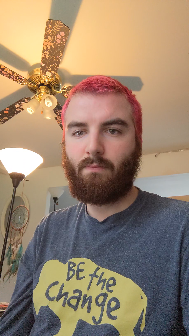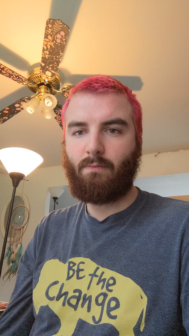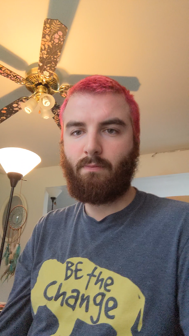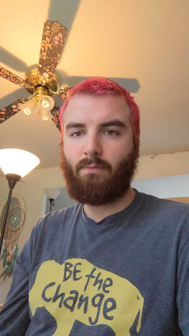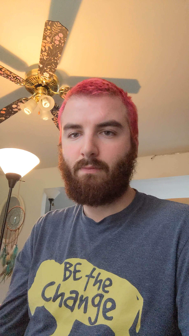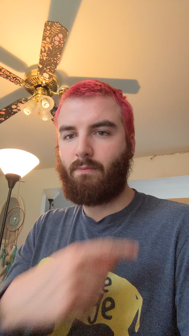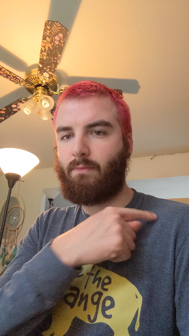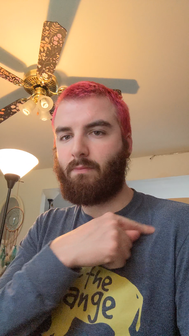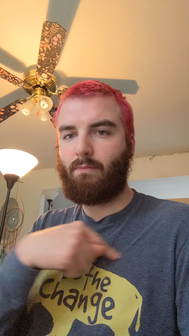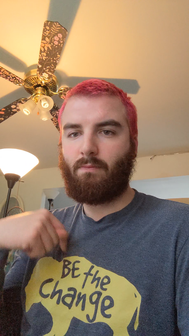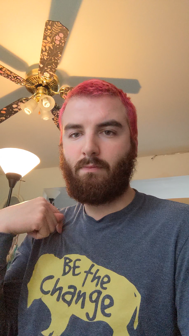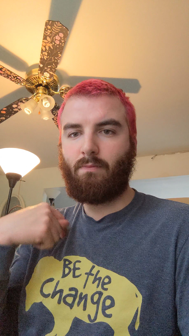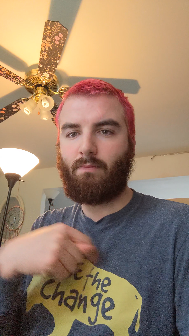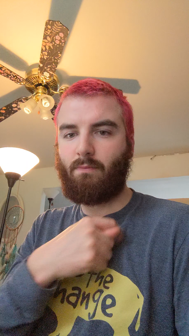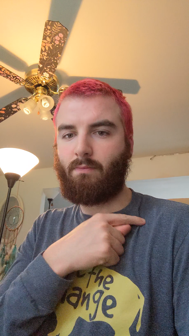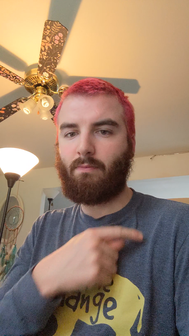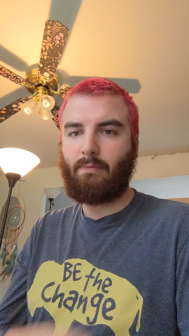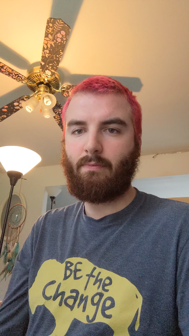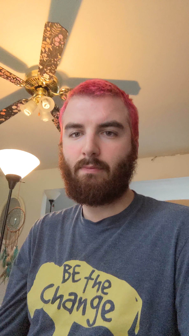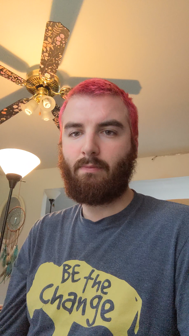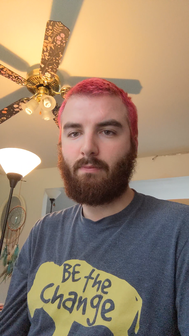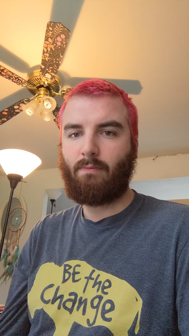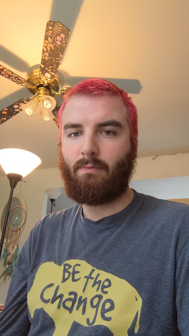bib